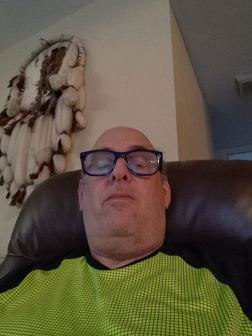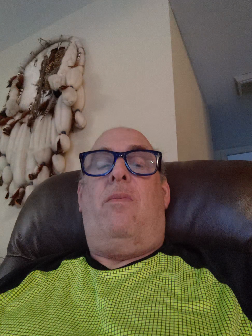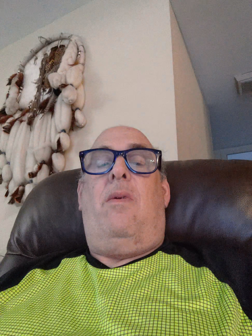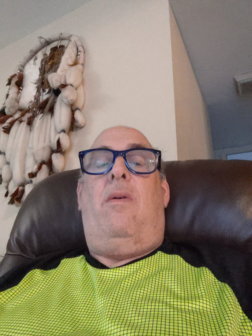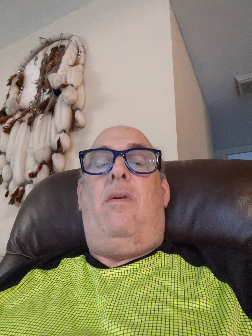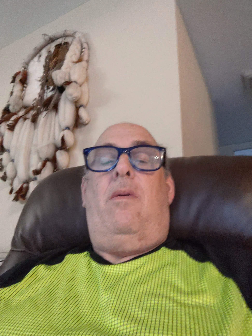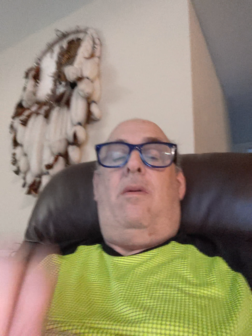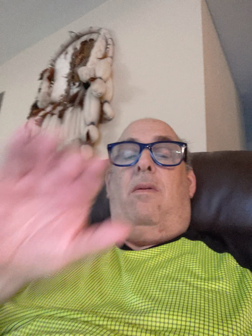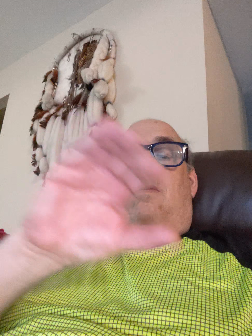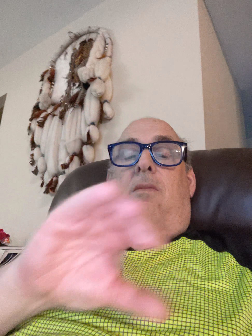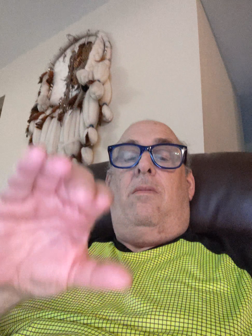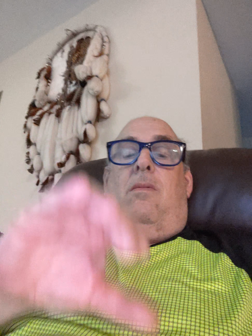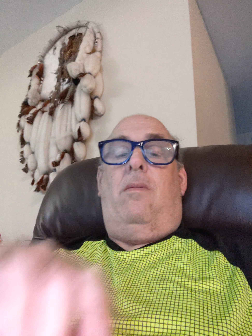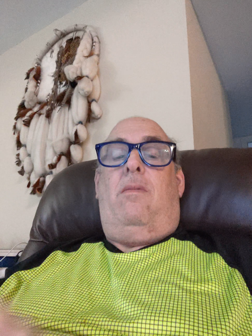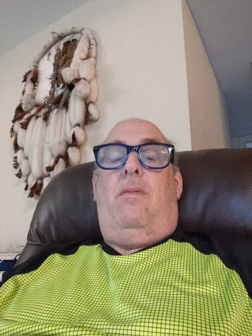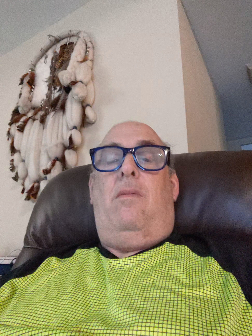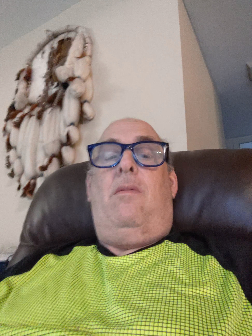chocolate